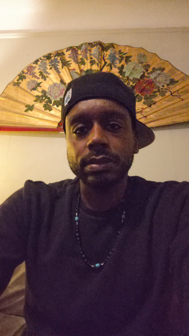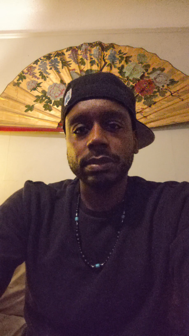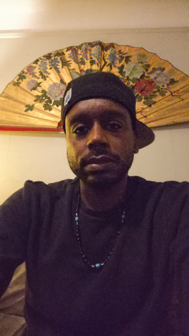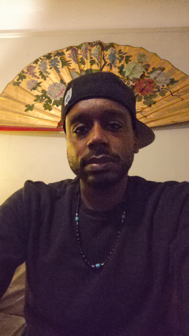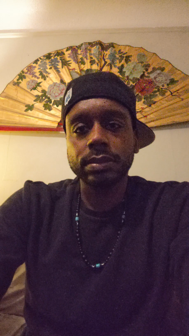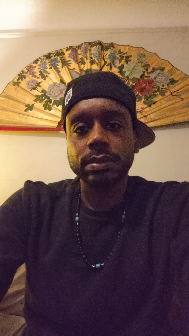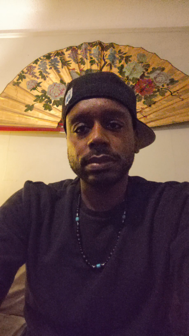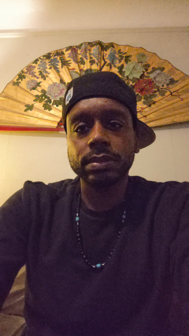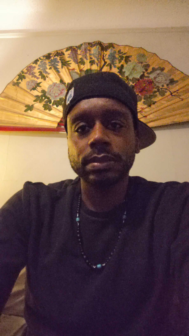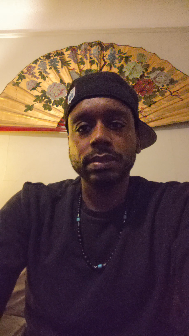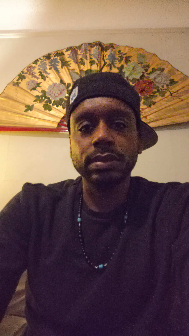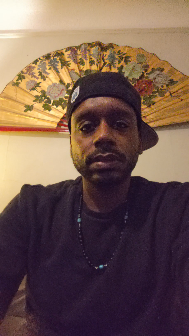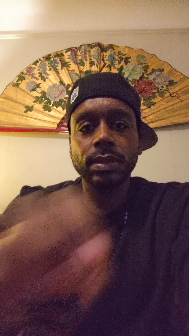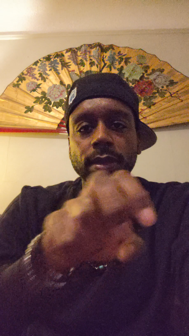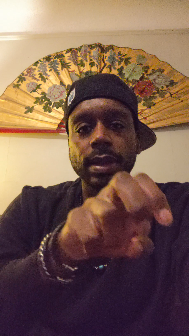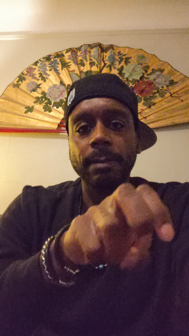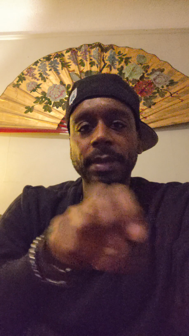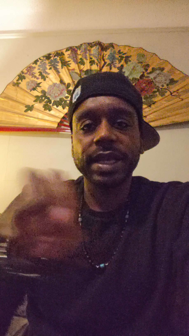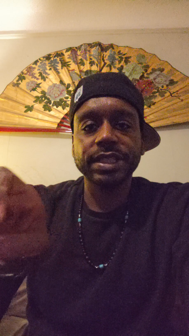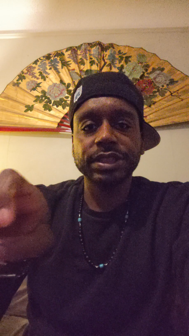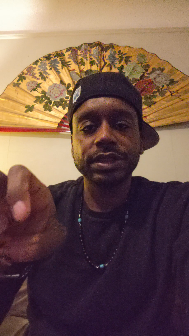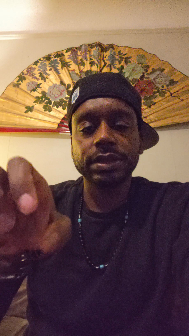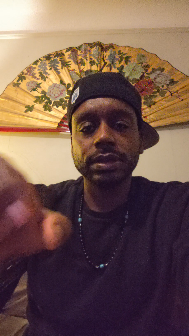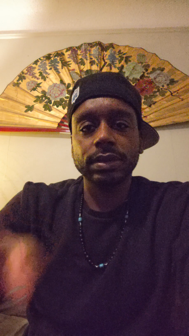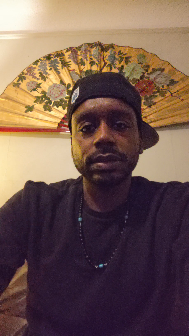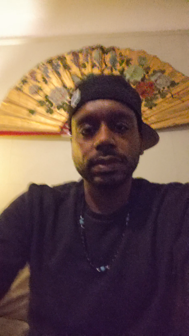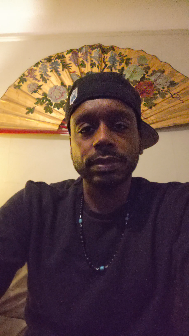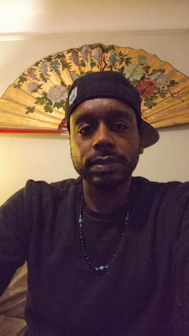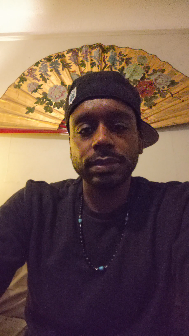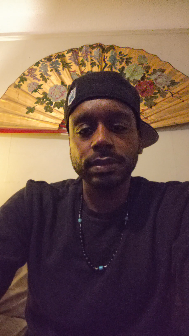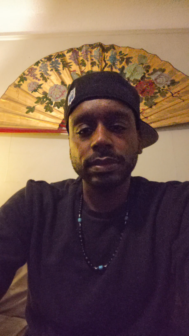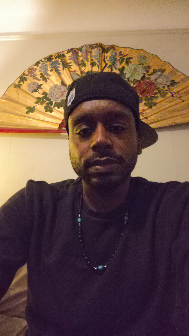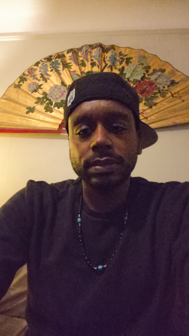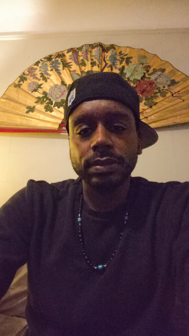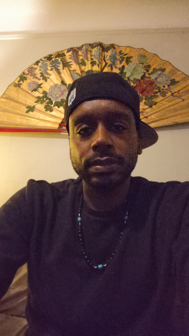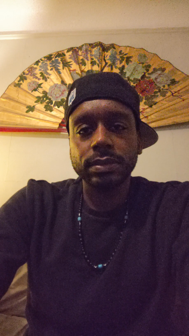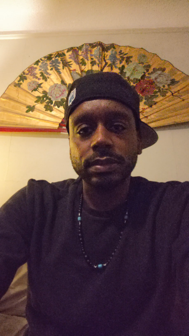bench